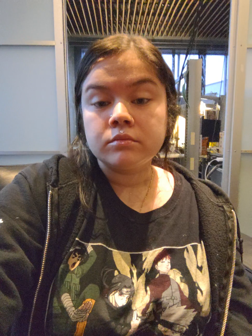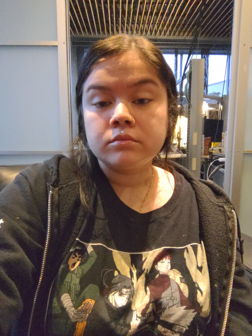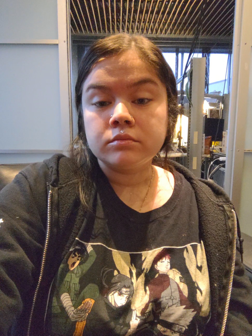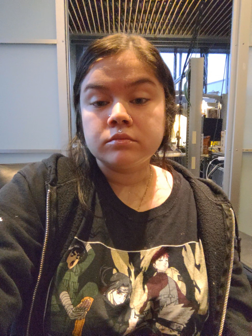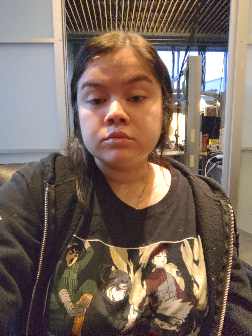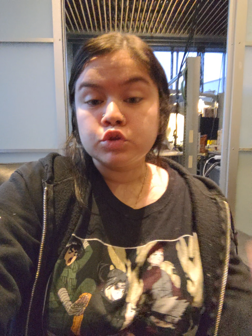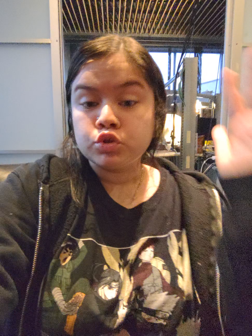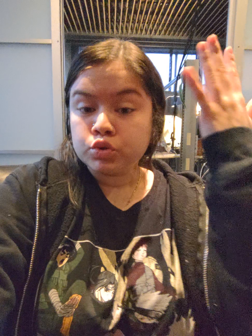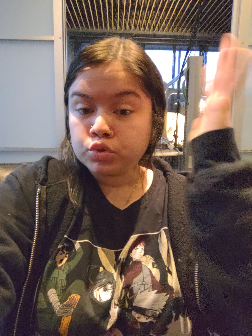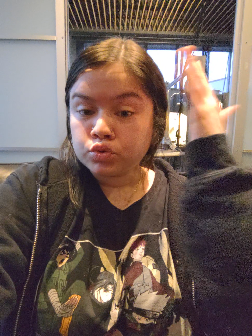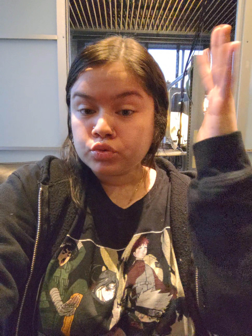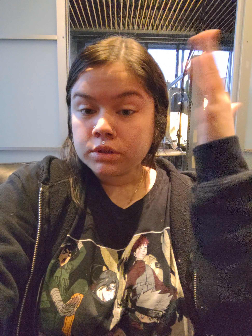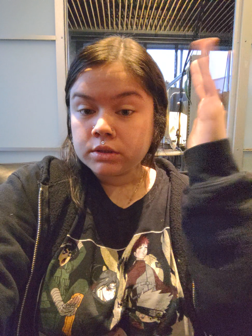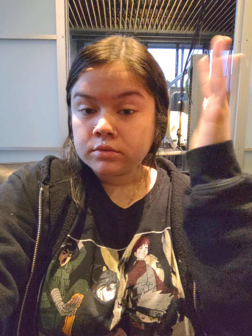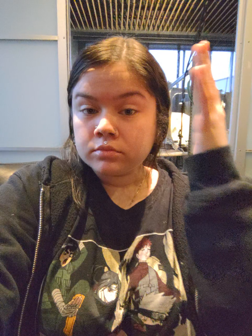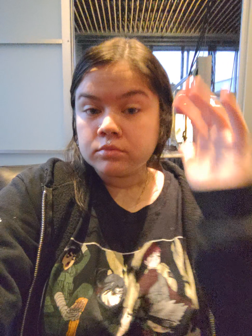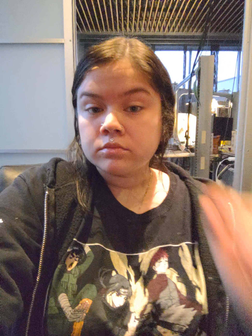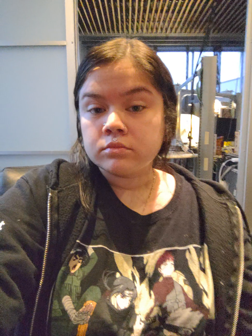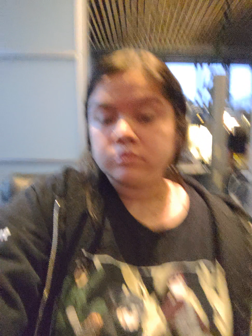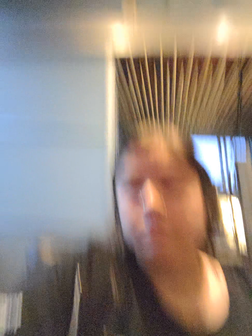tree